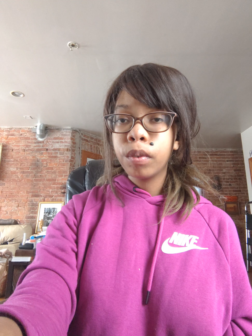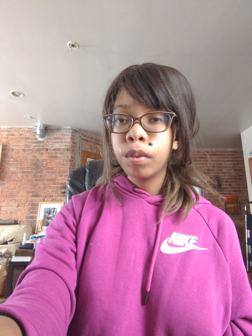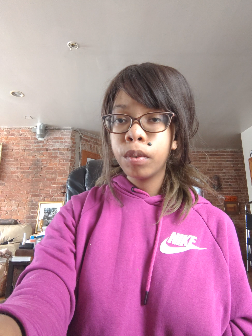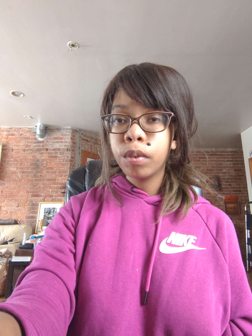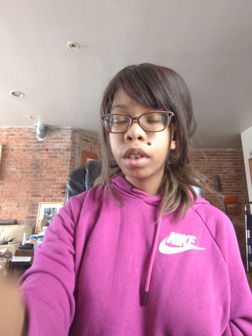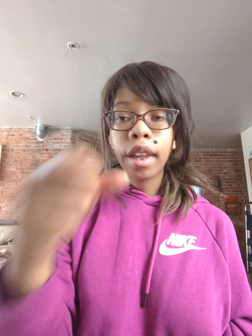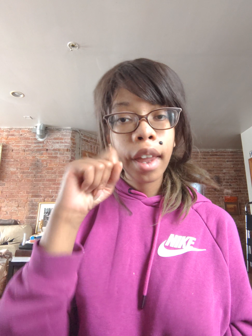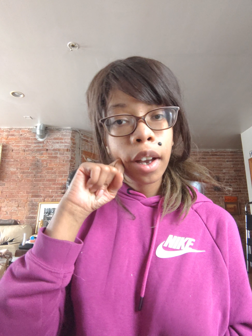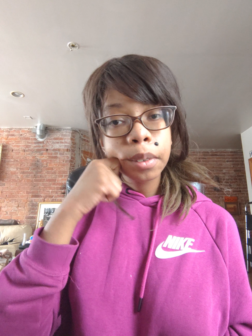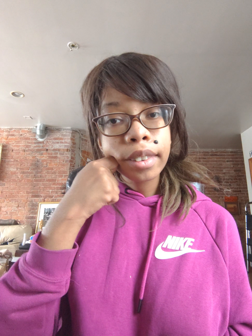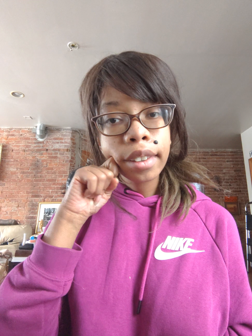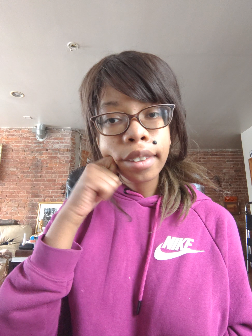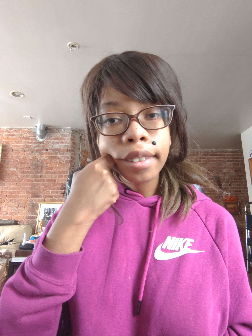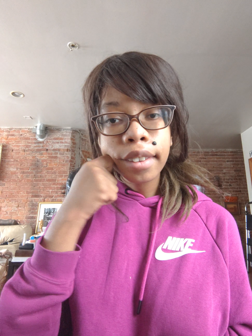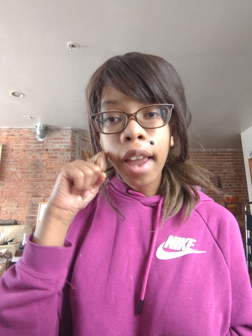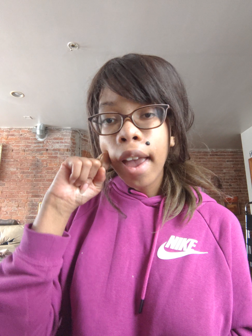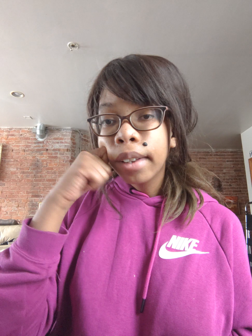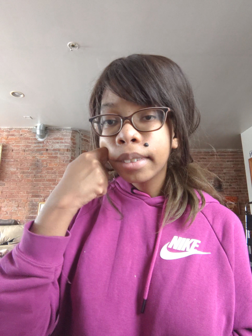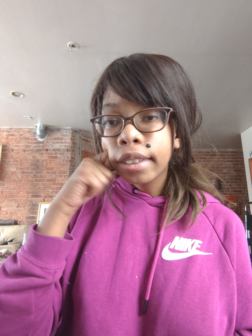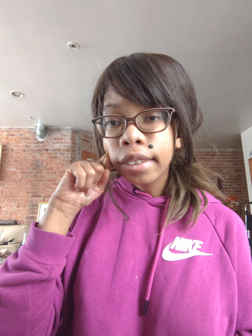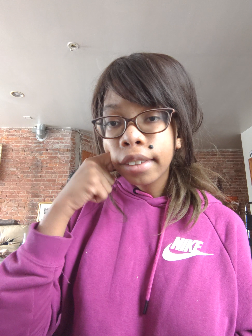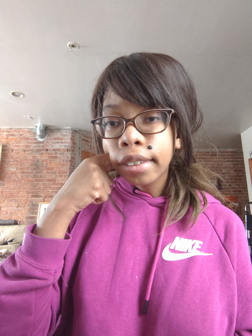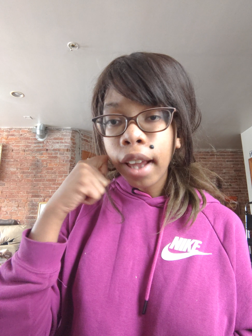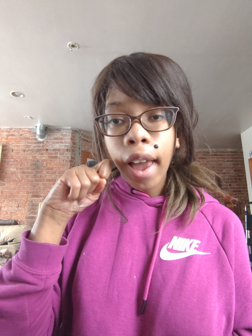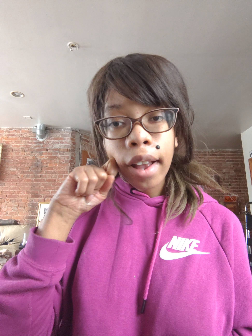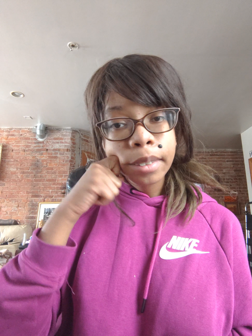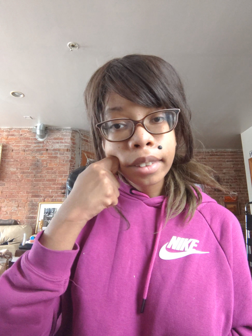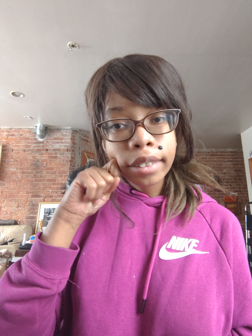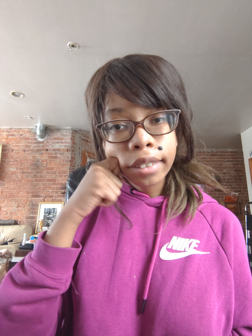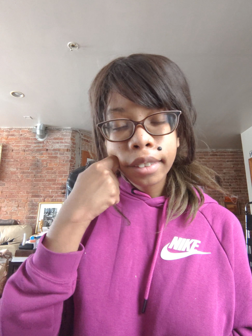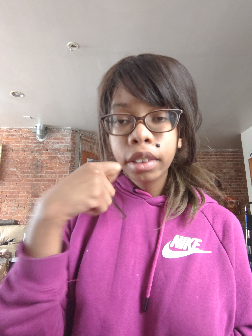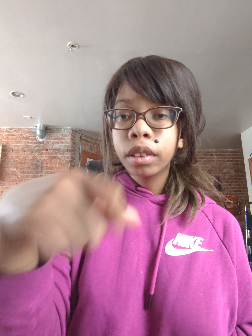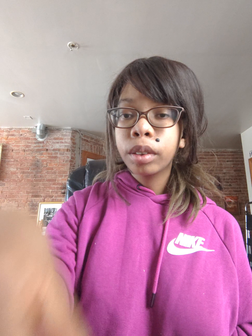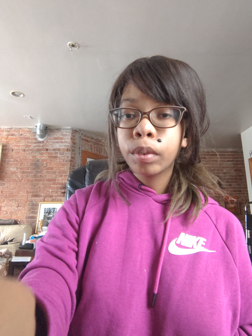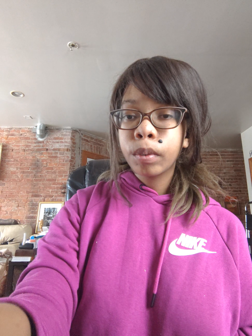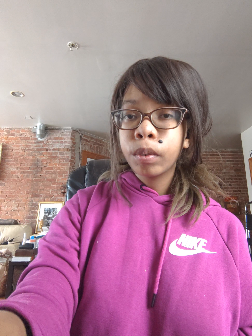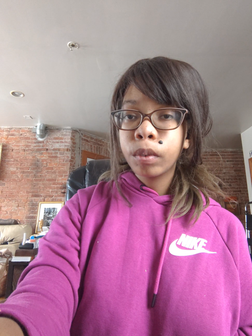apple